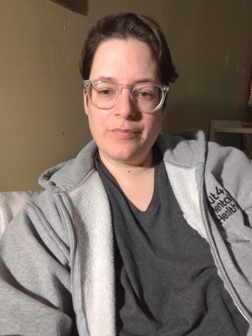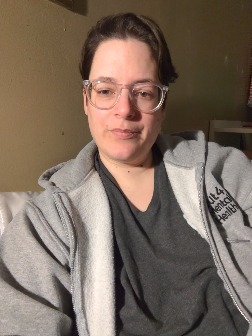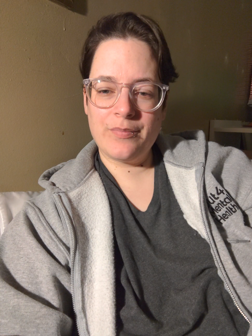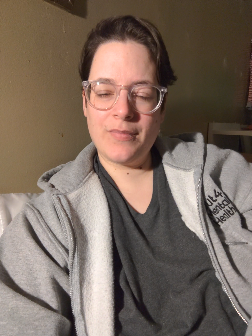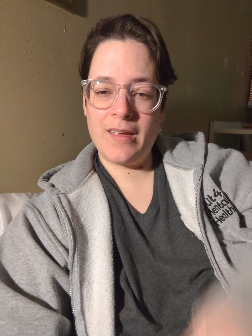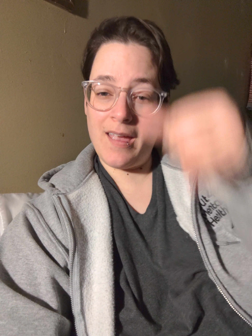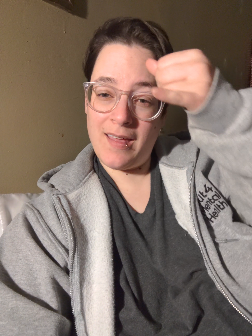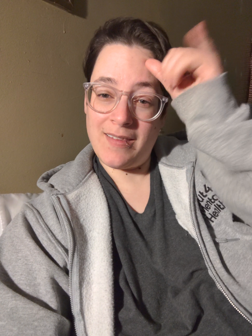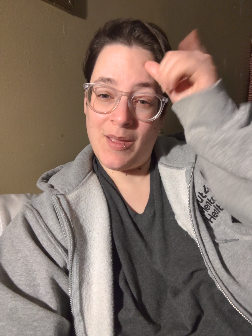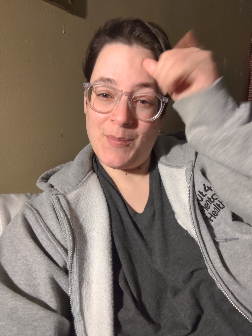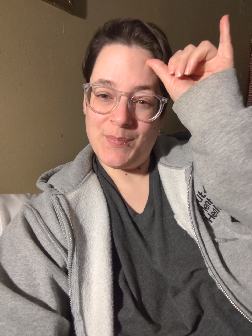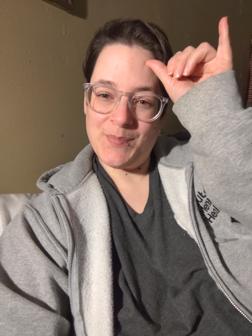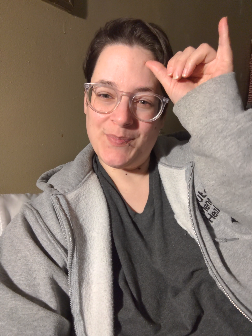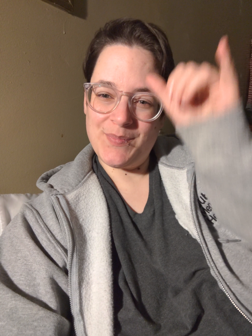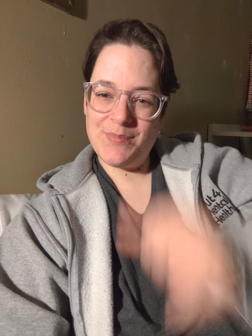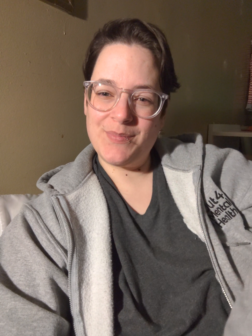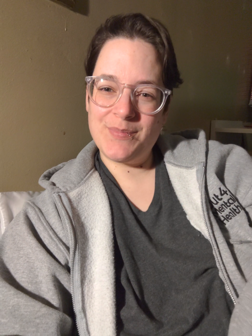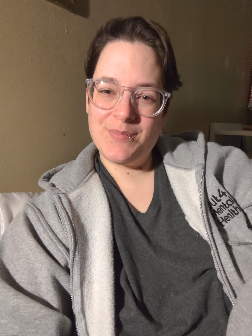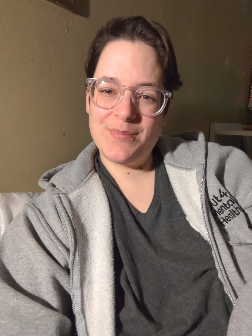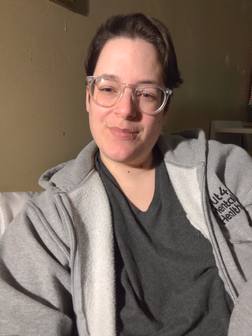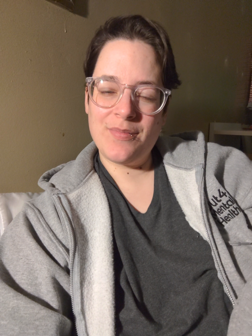cow